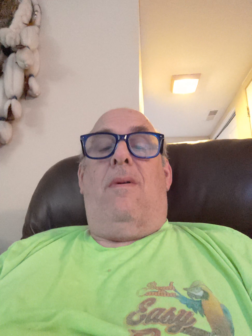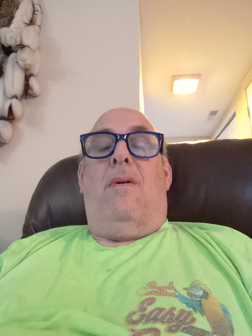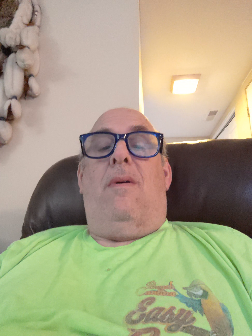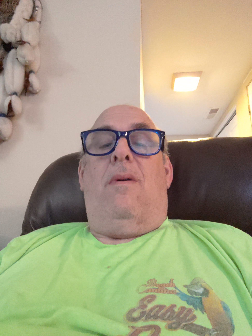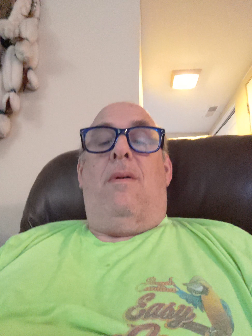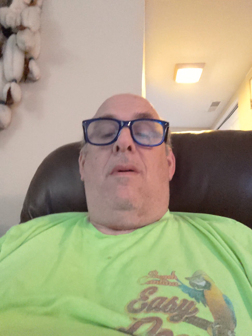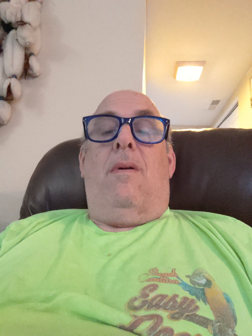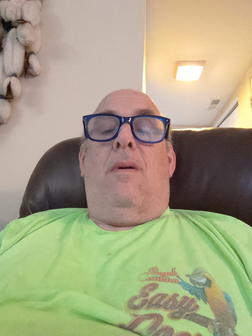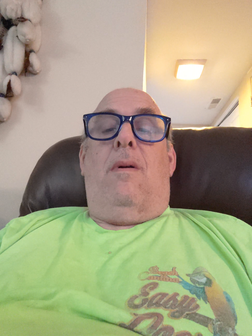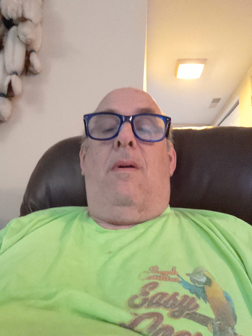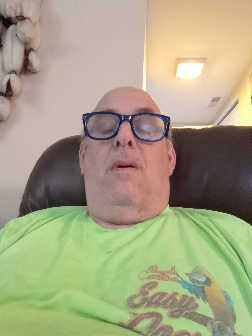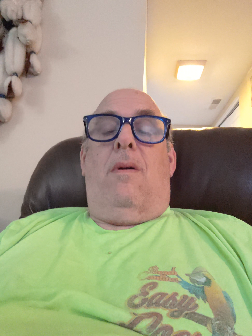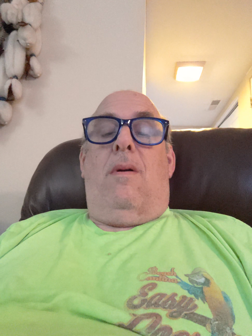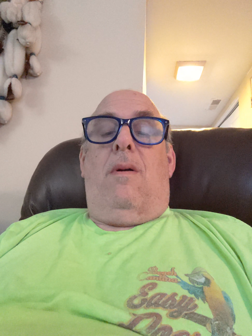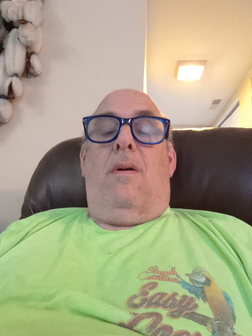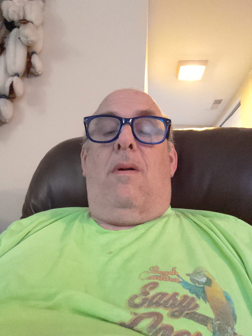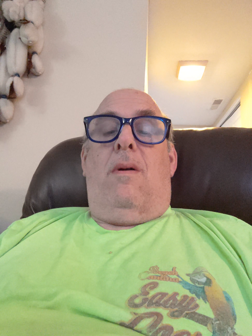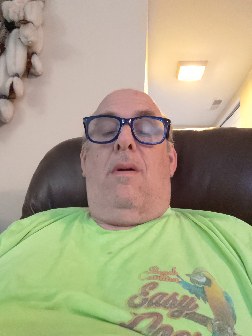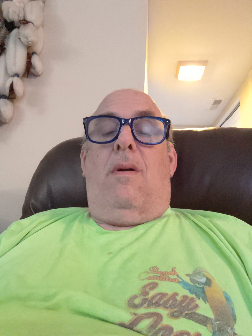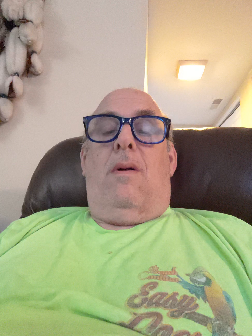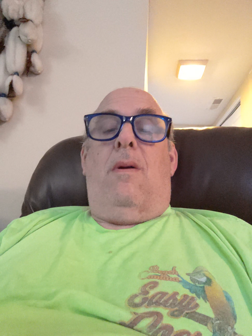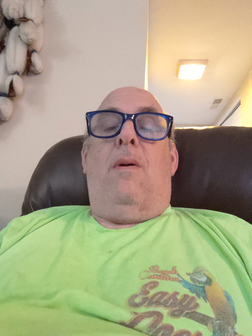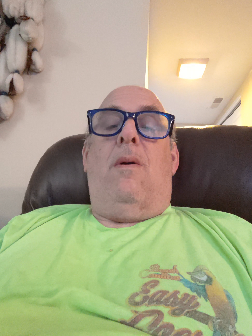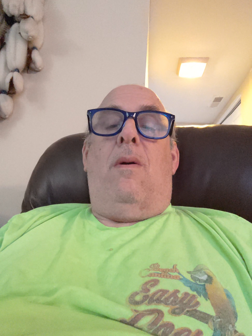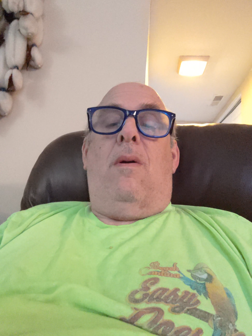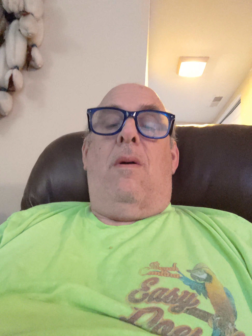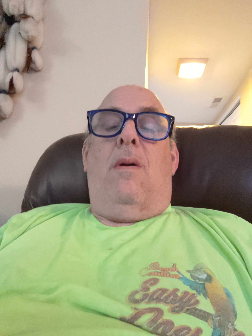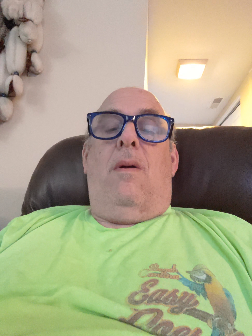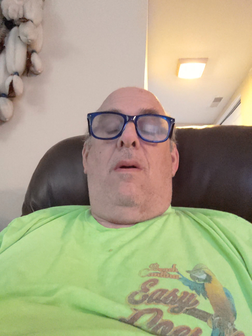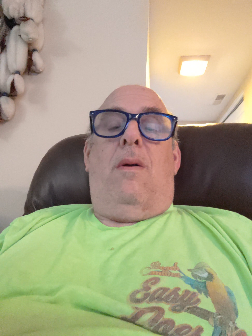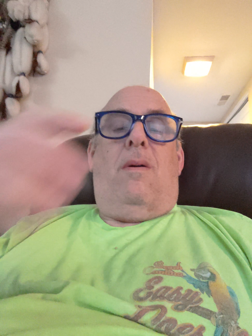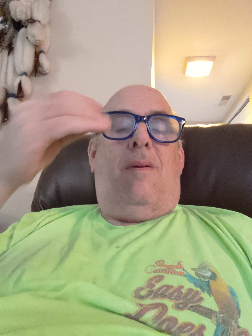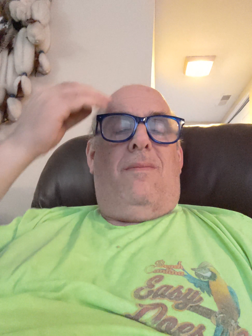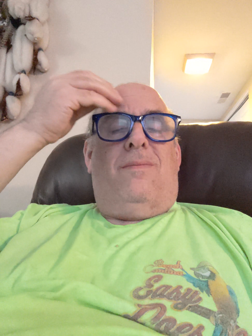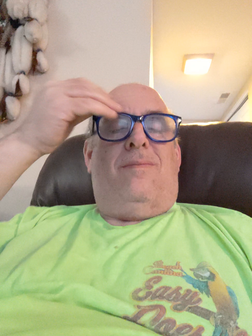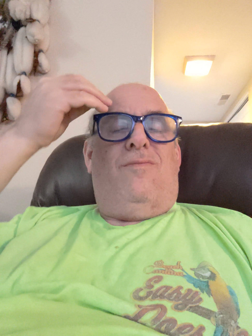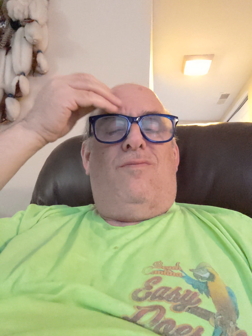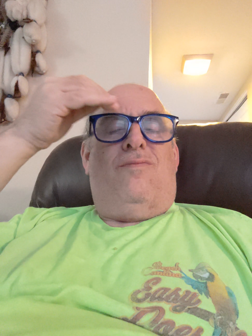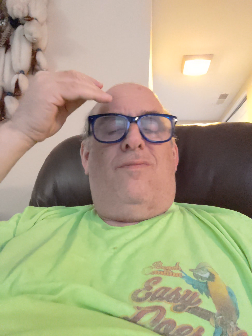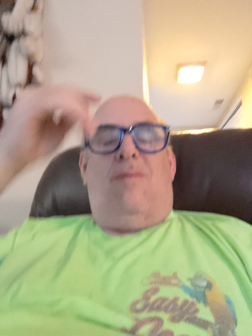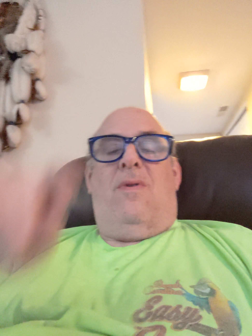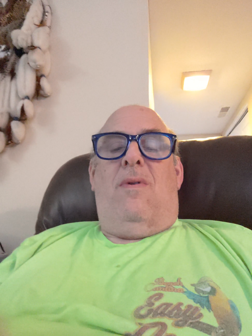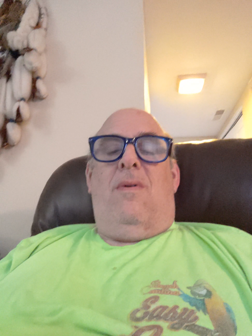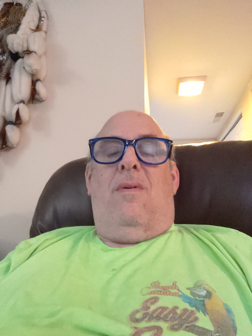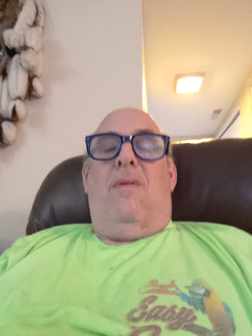think